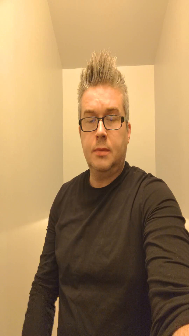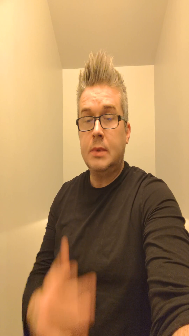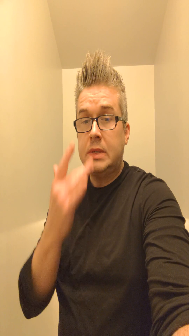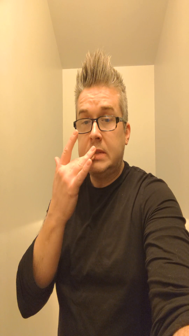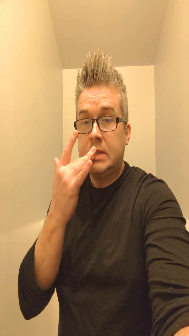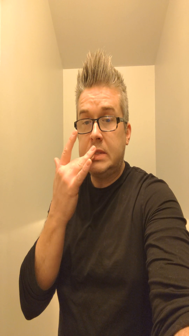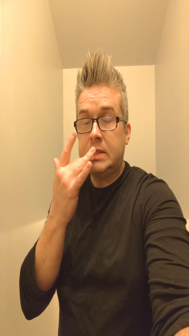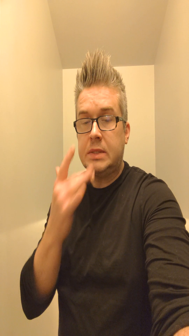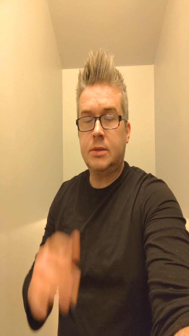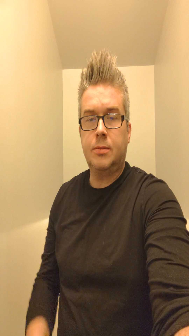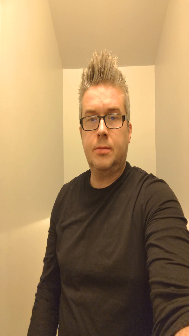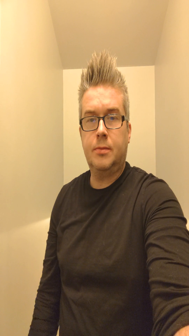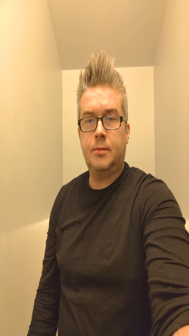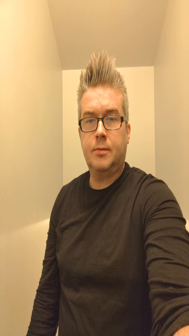taste